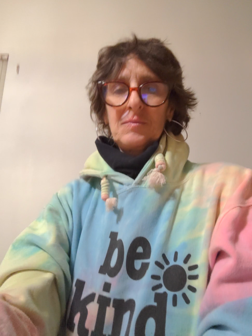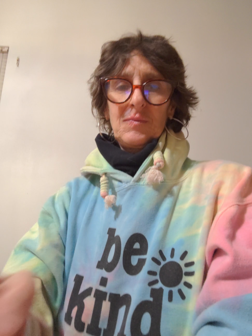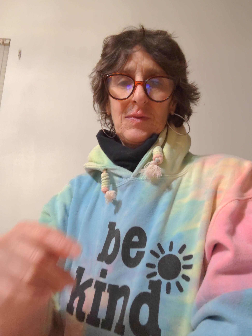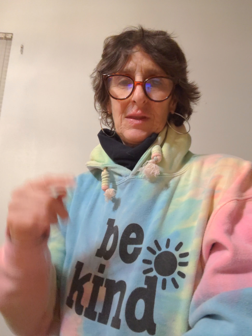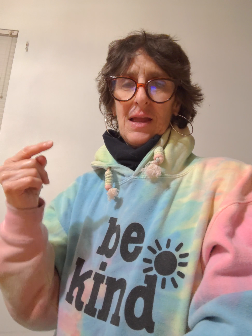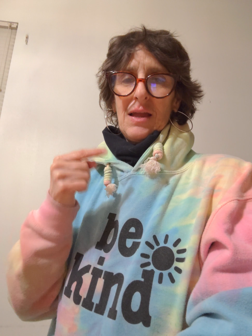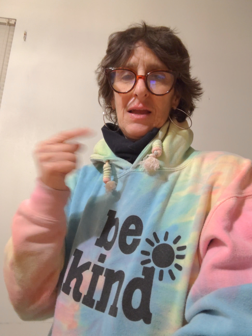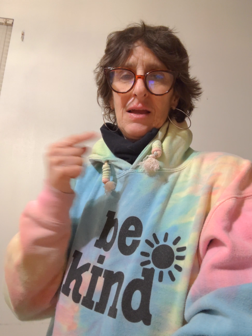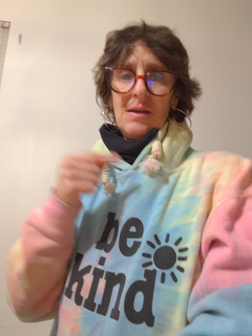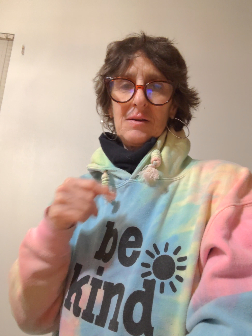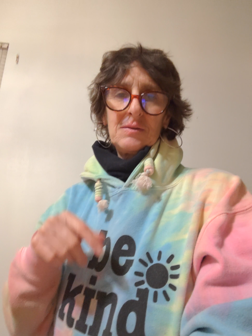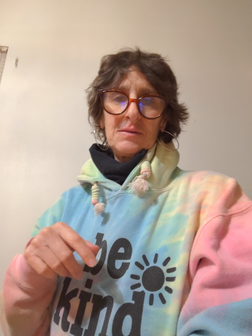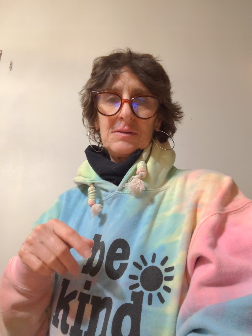owie